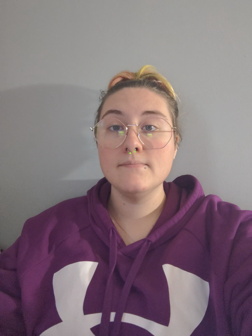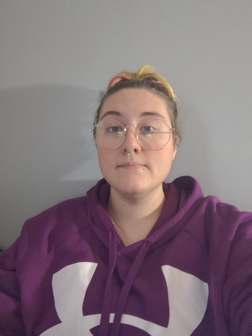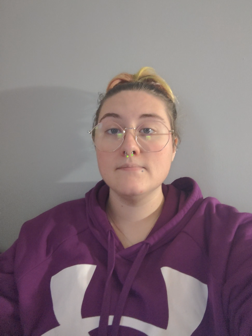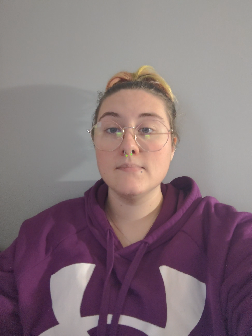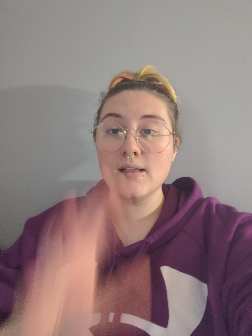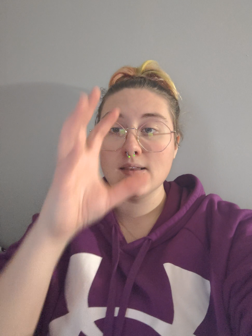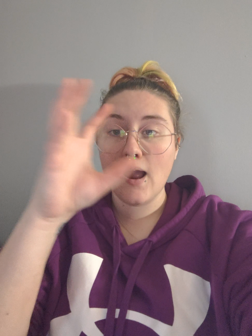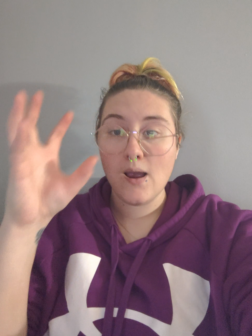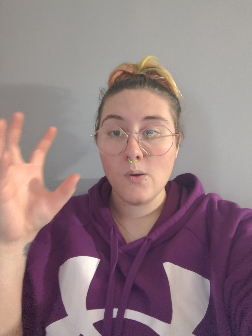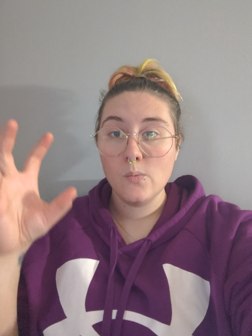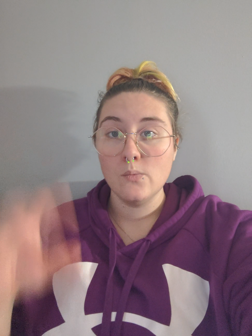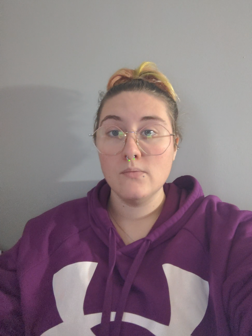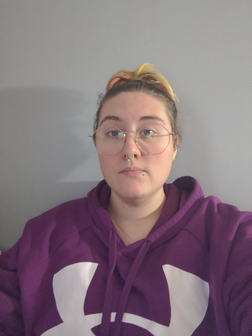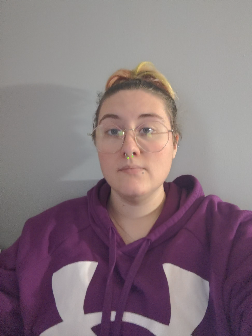cloud